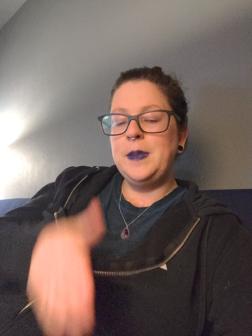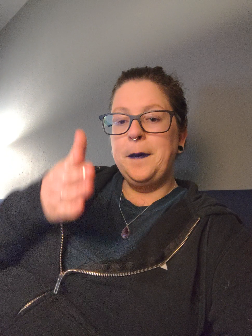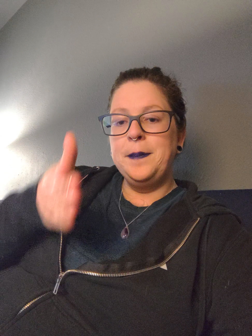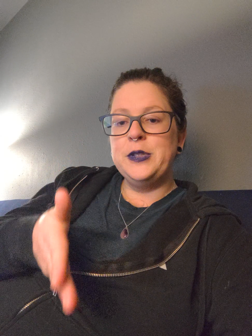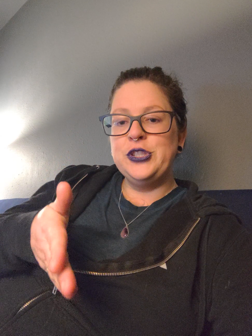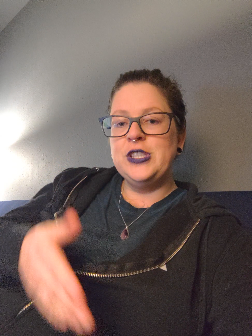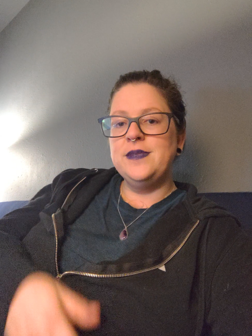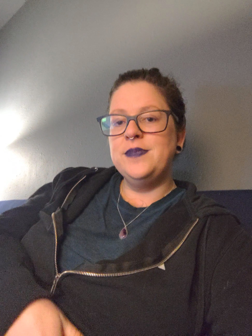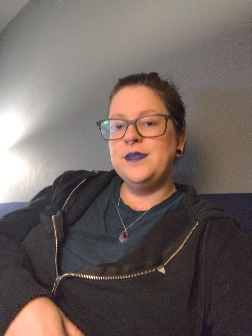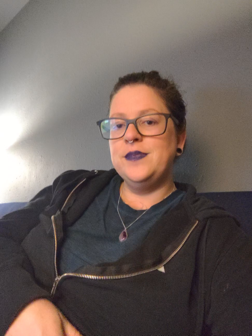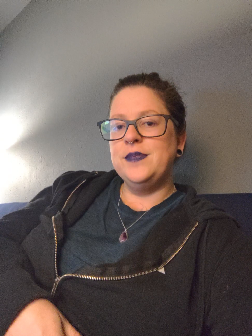person